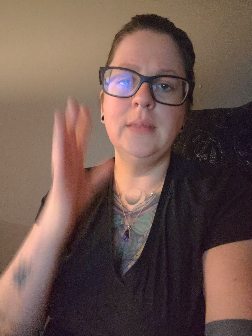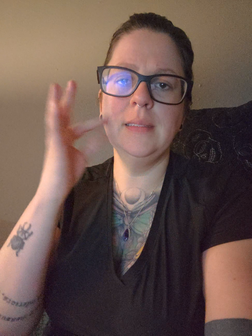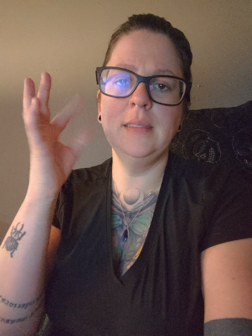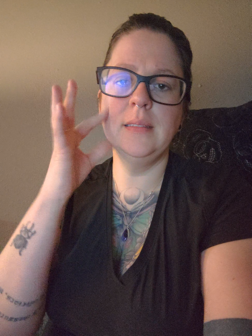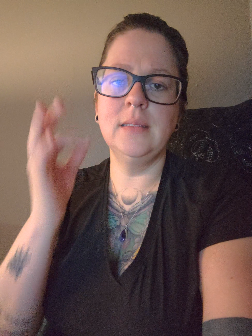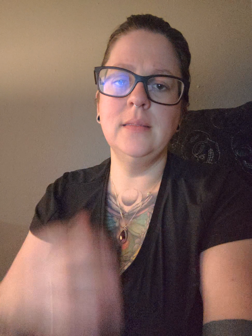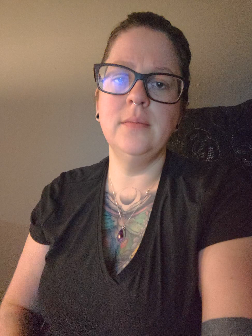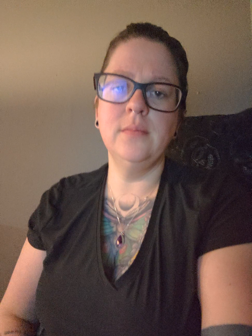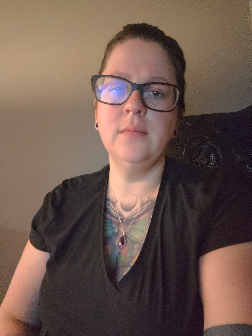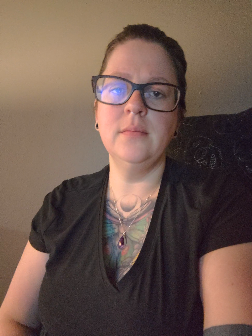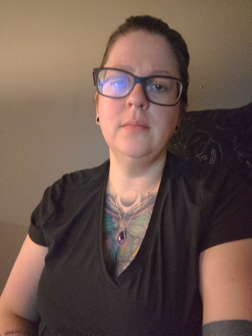kitty